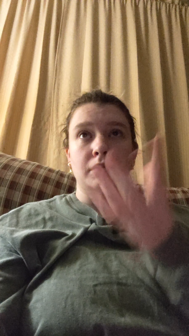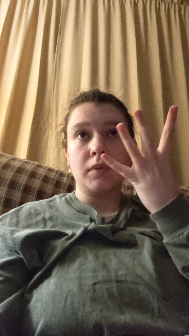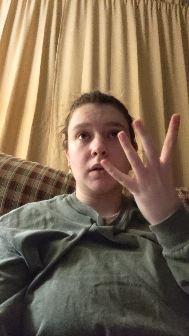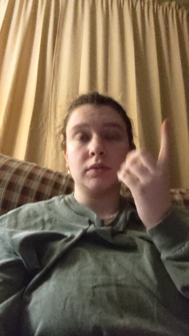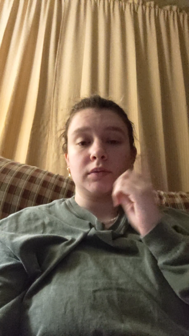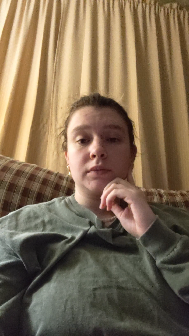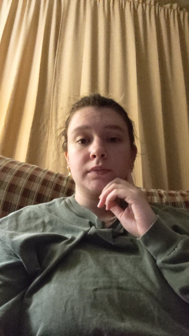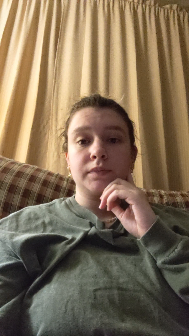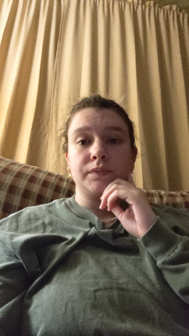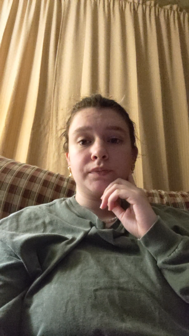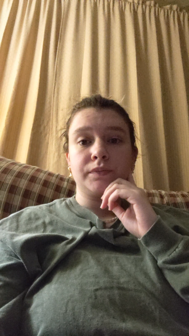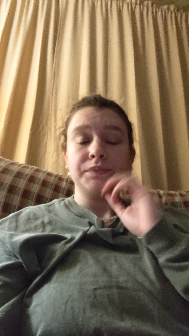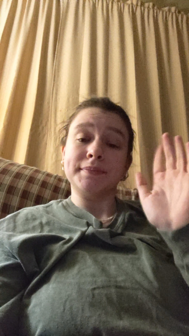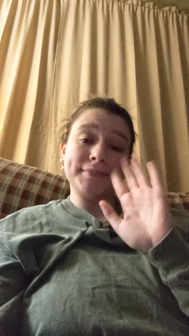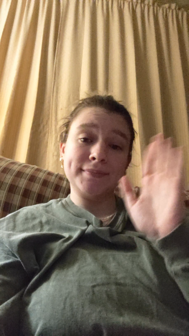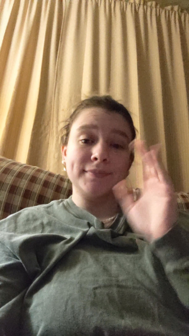hi